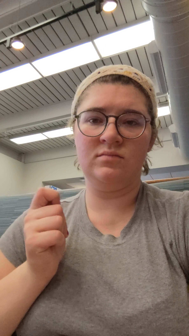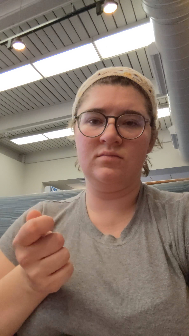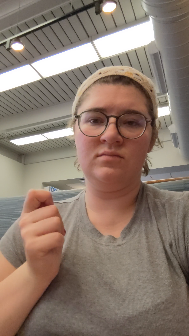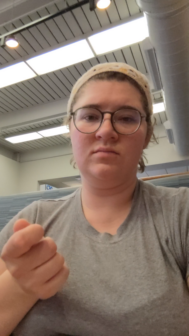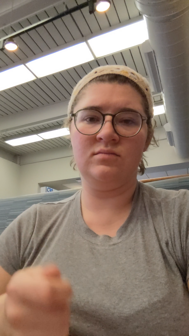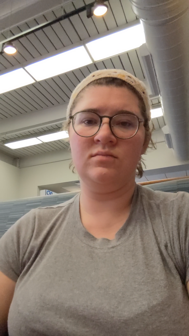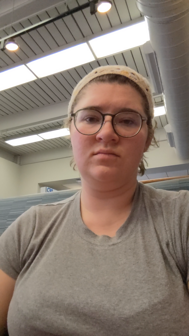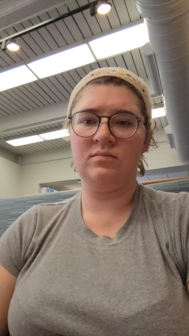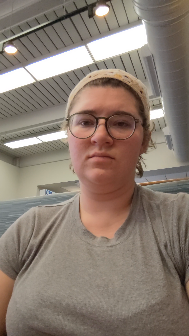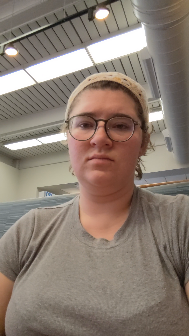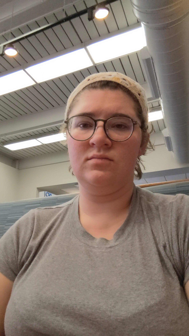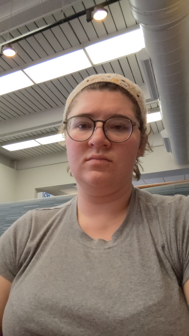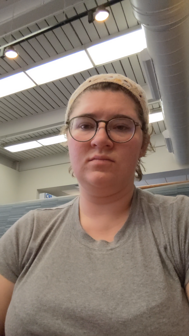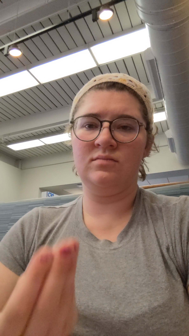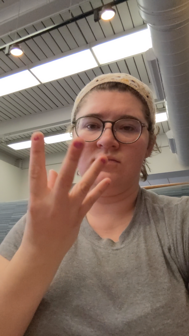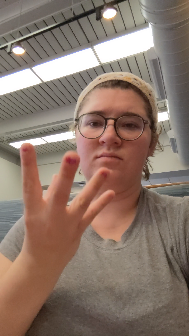plants